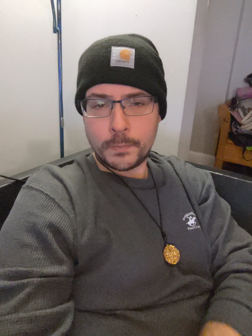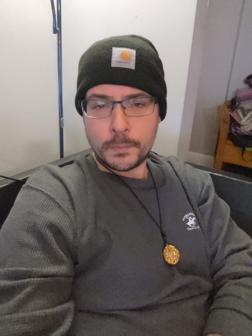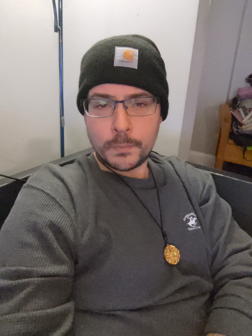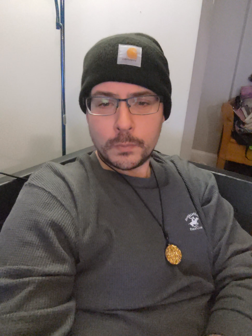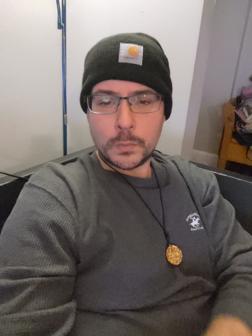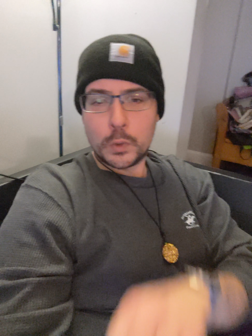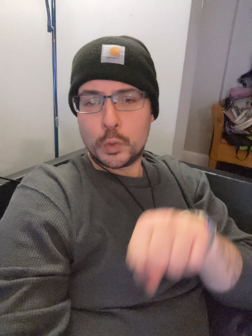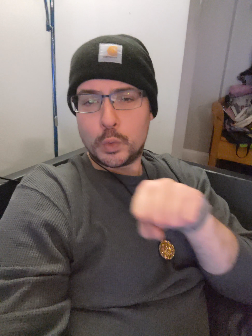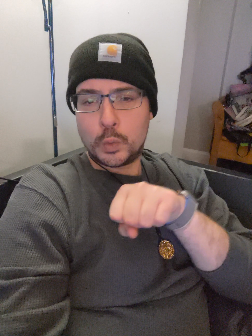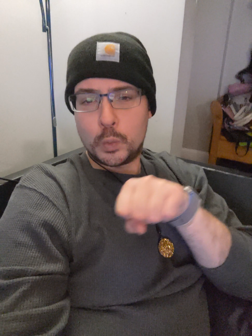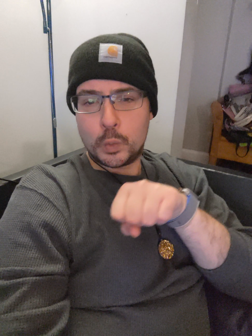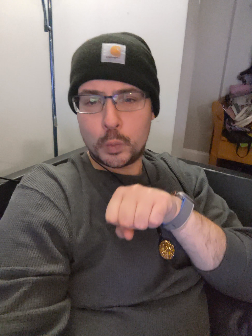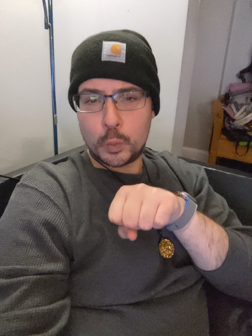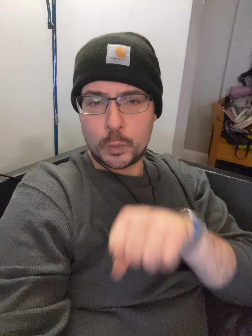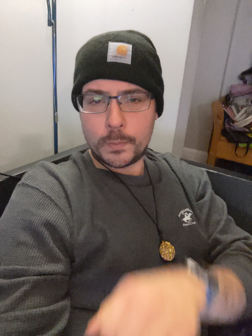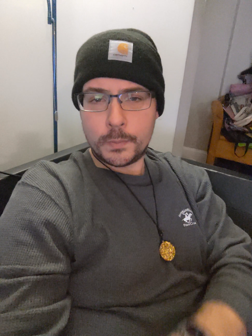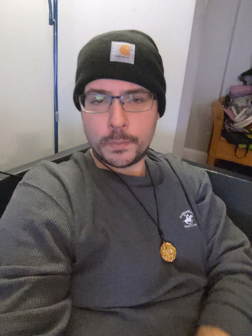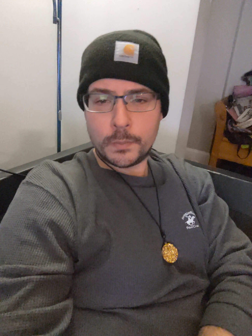shoe